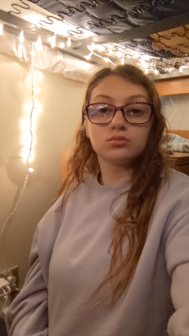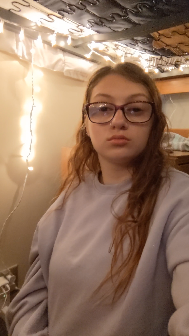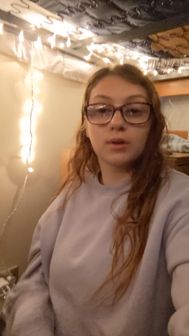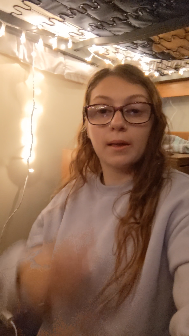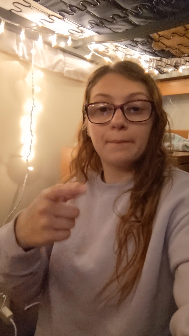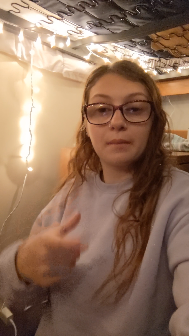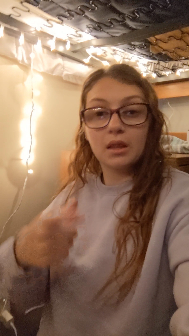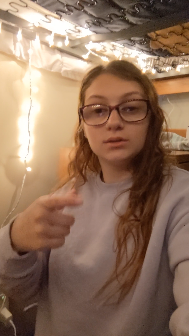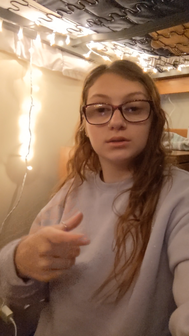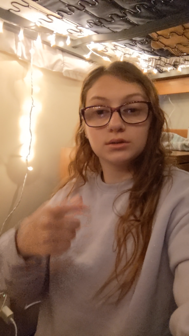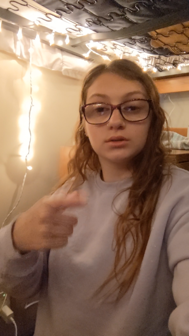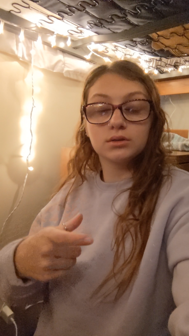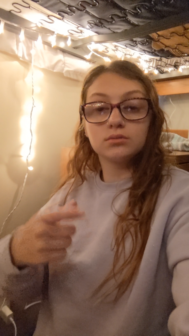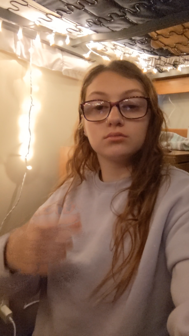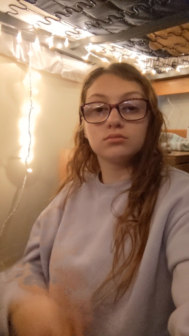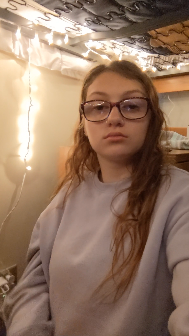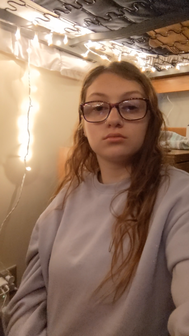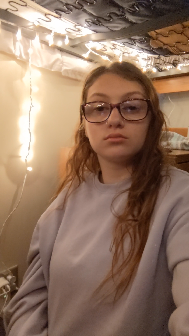plate